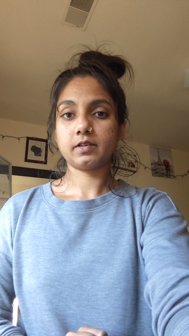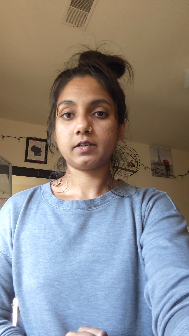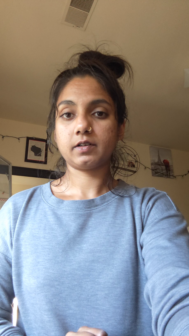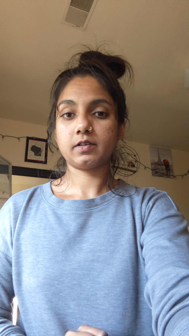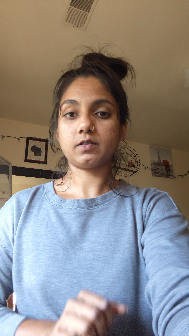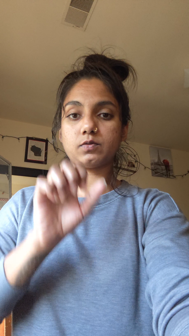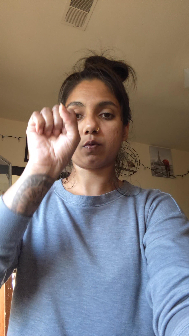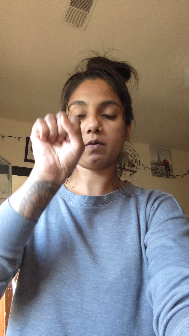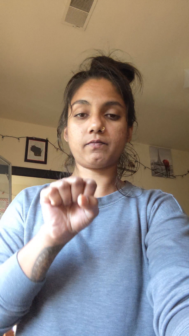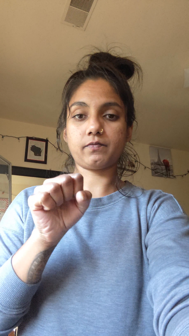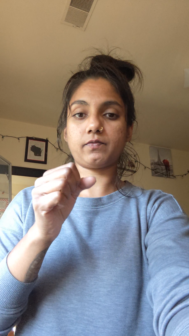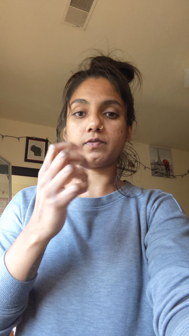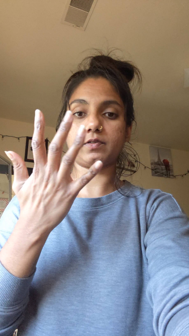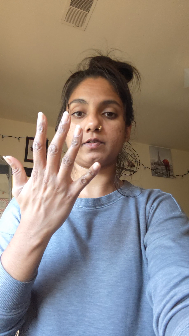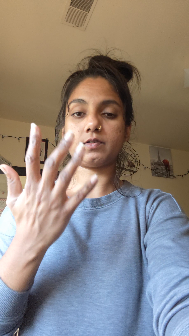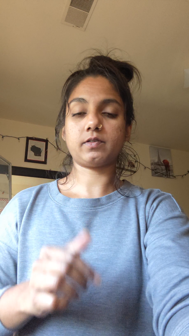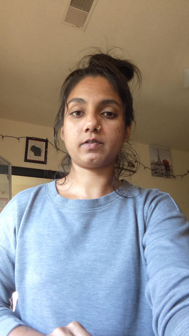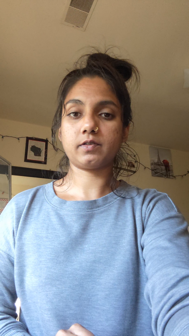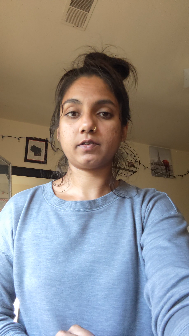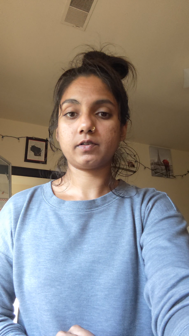gloves